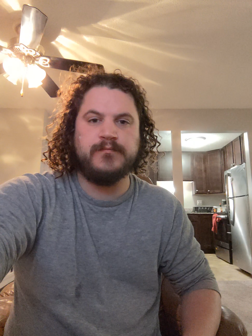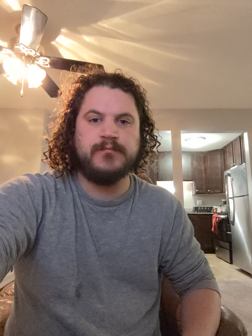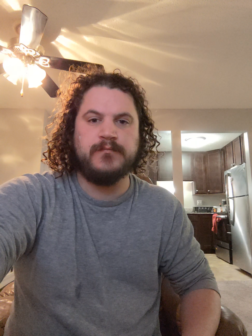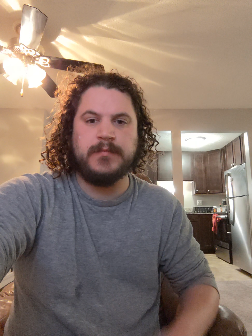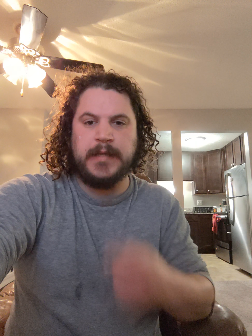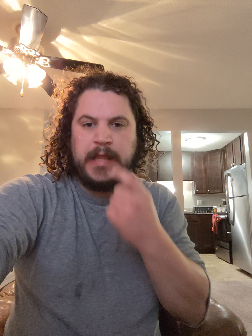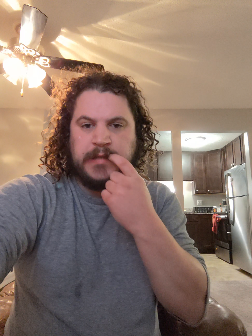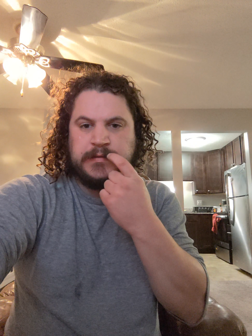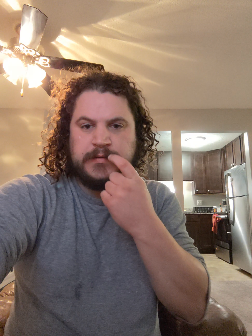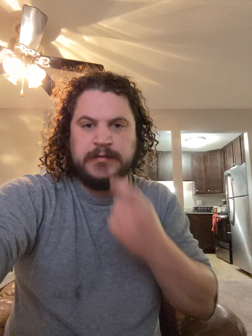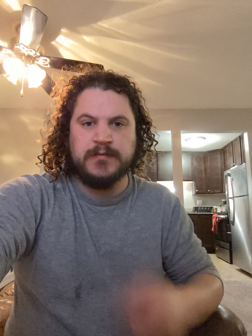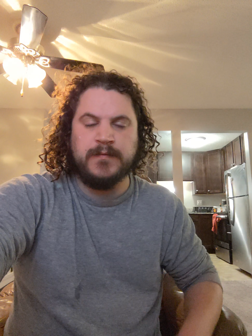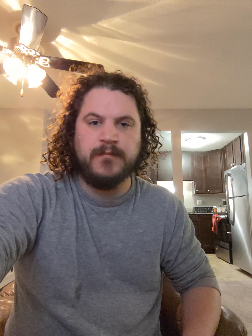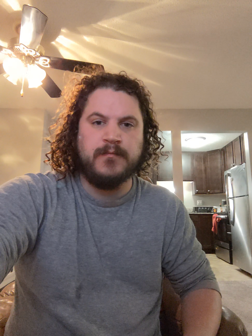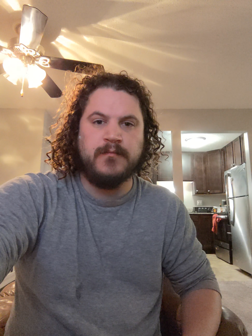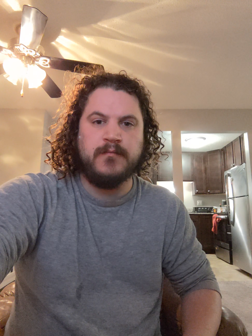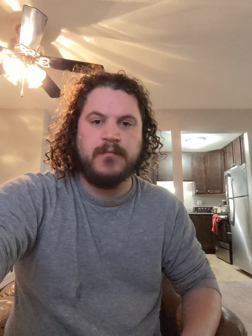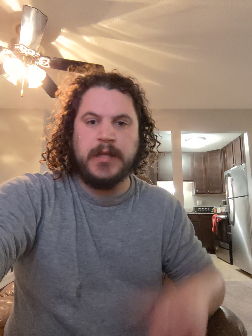window